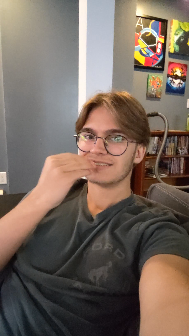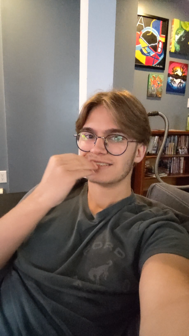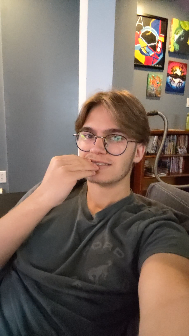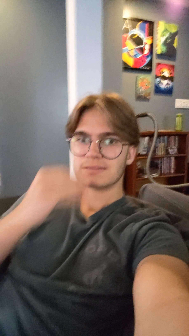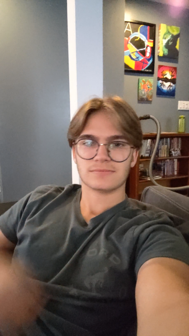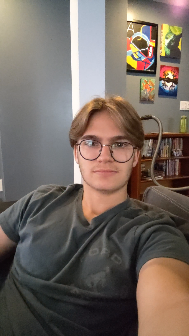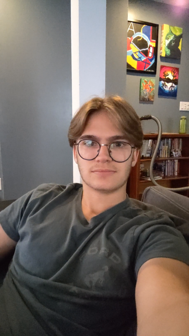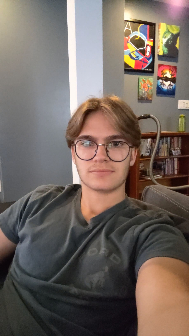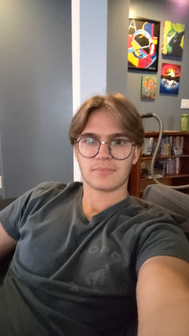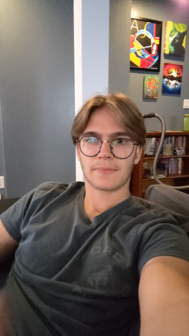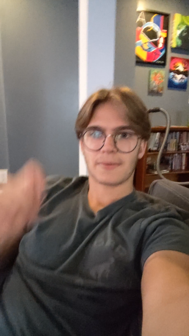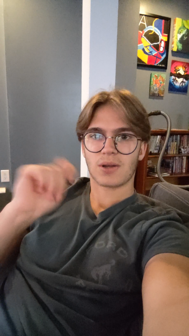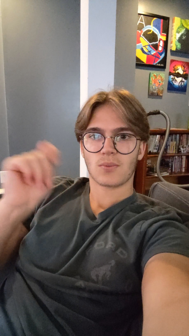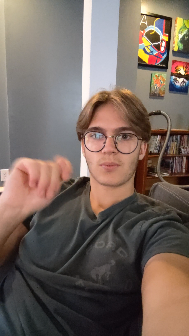bathroom